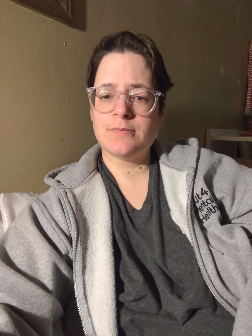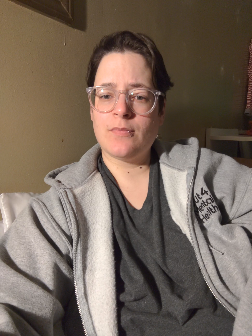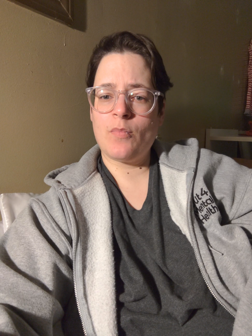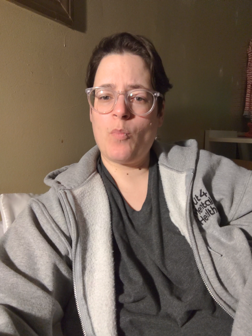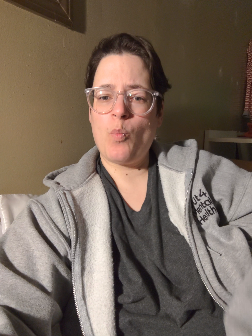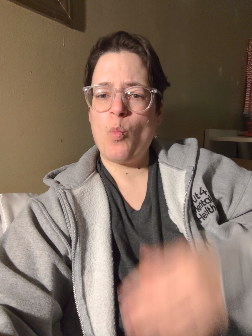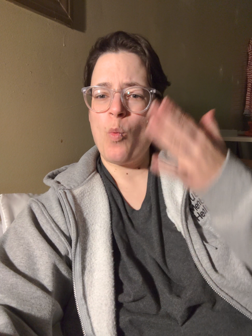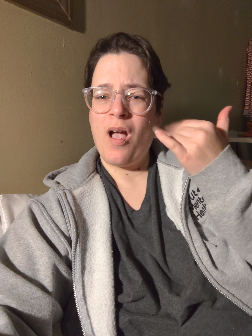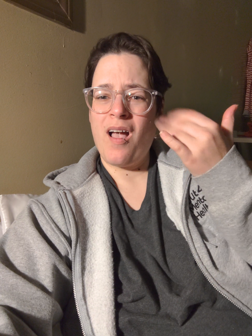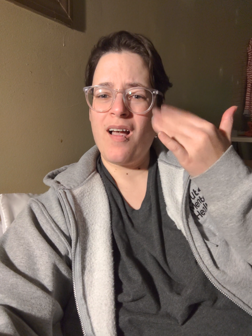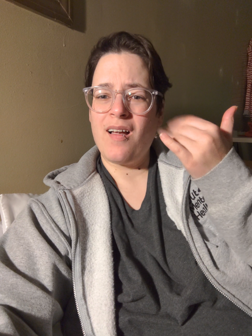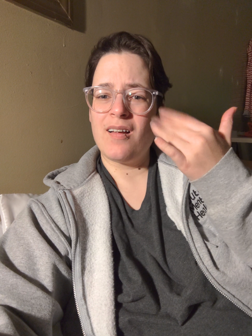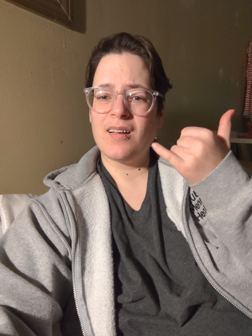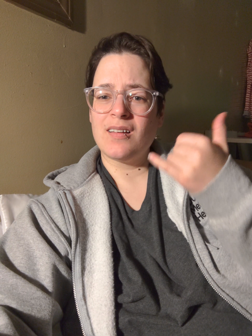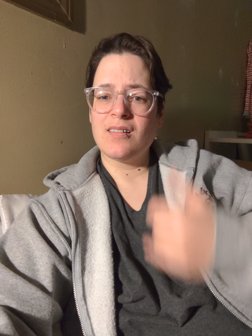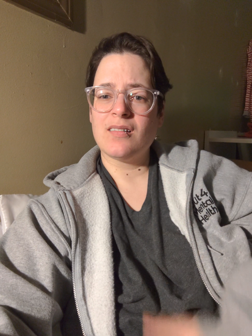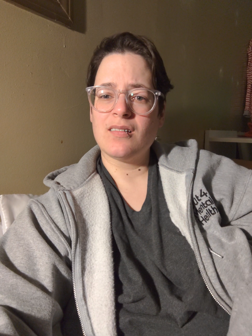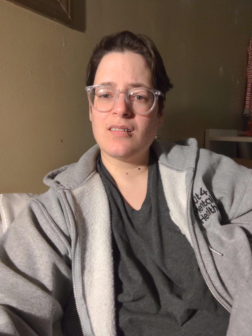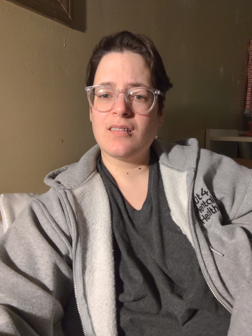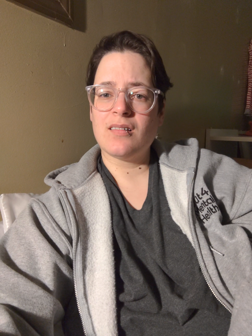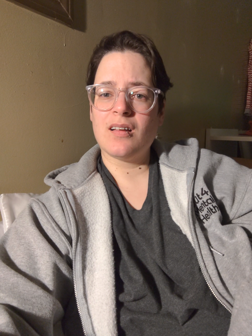why